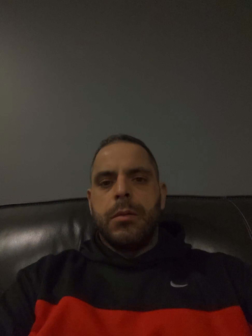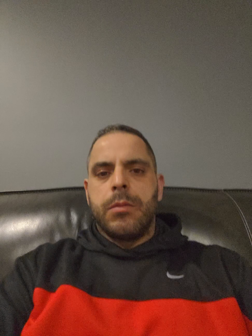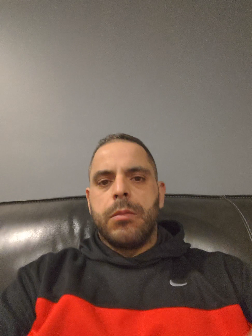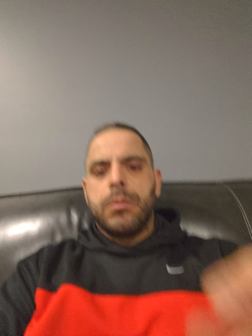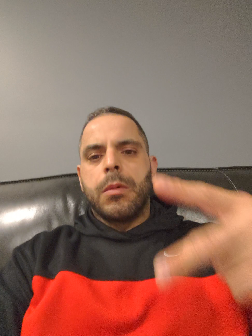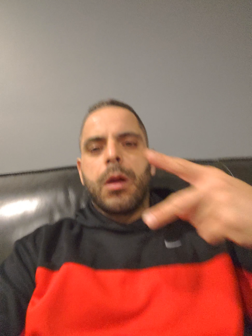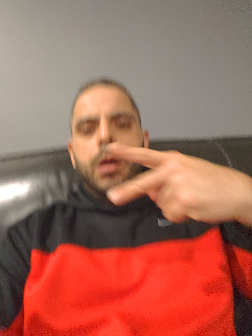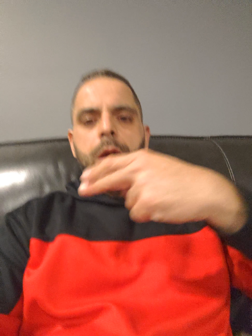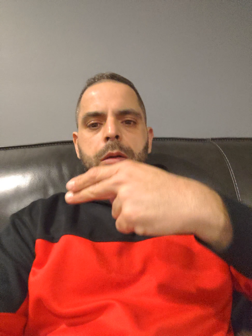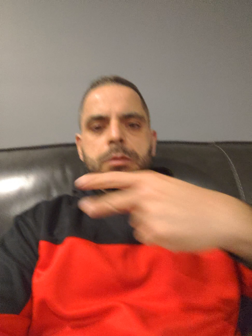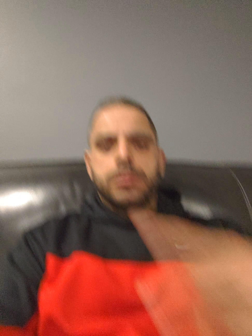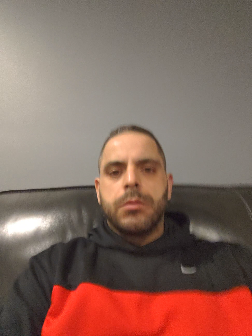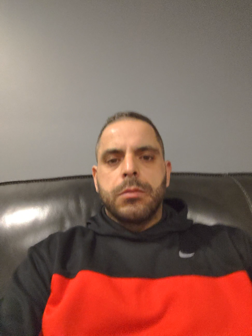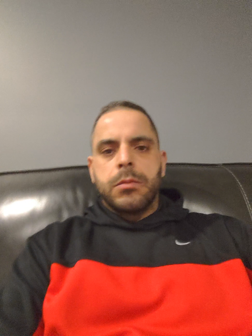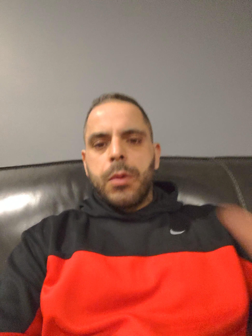cut